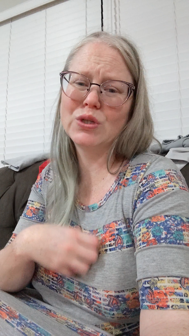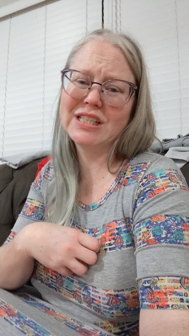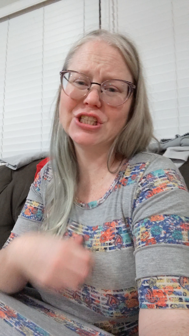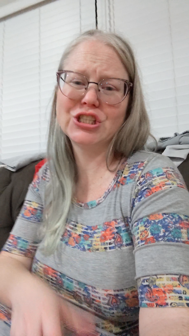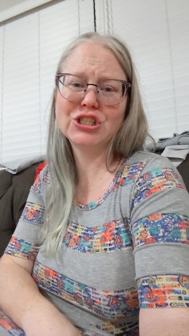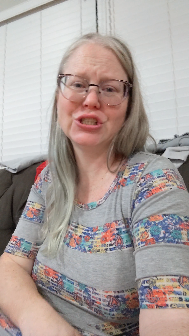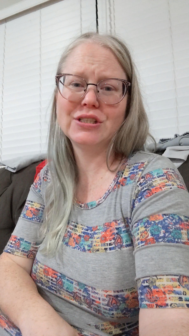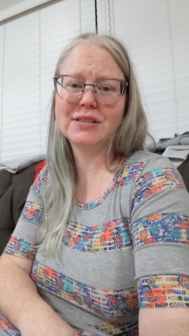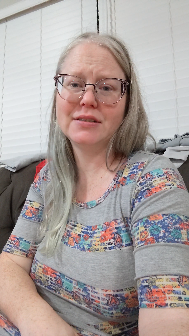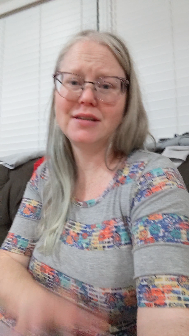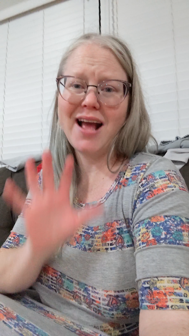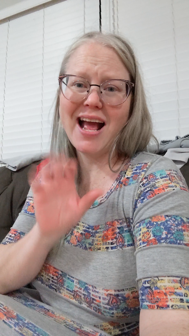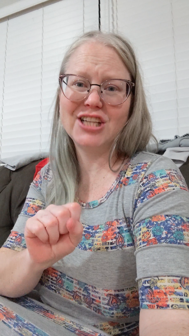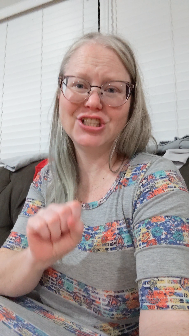catch